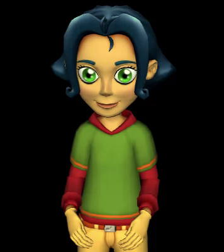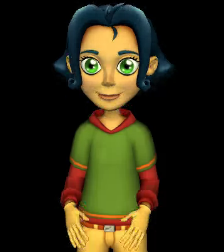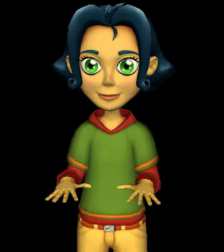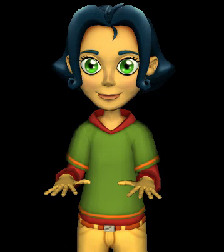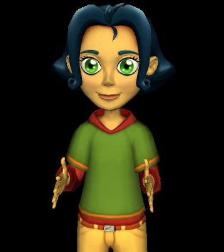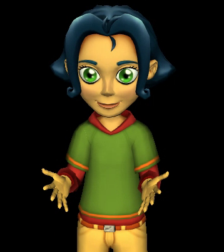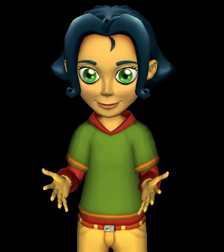كيف